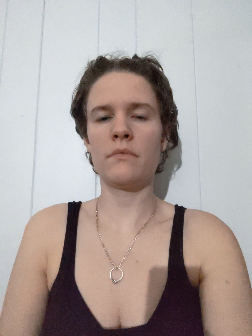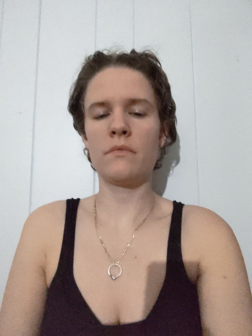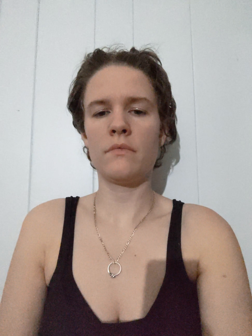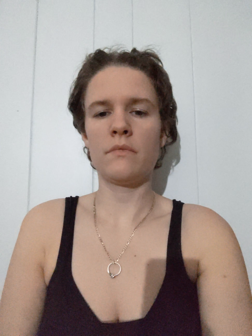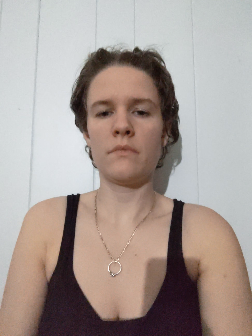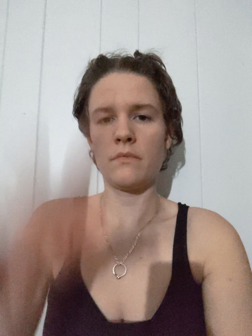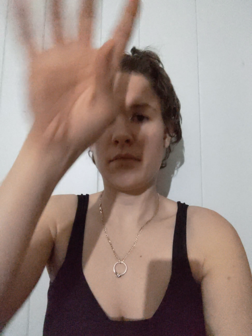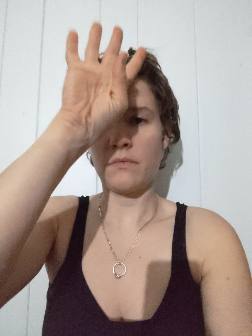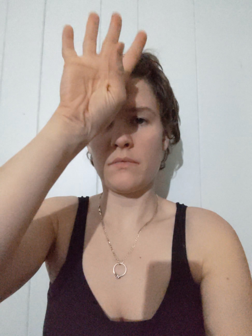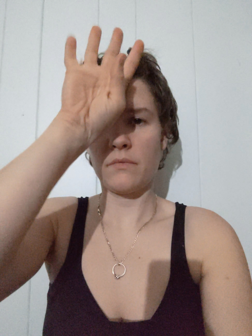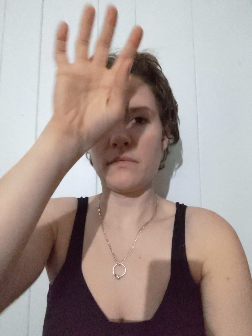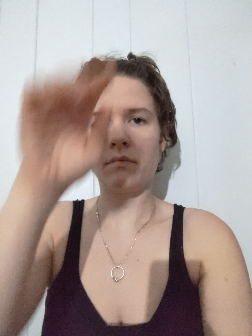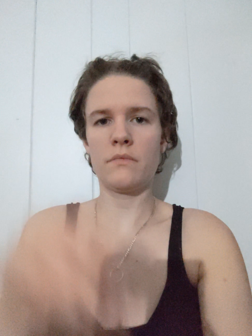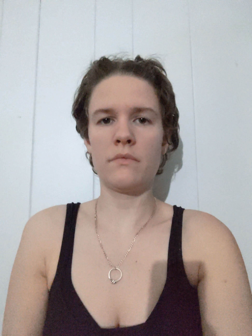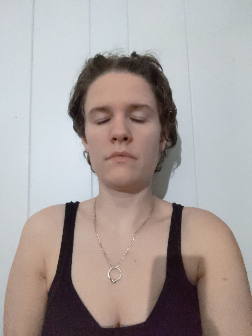fireman